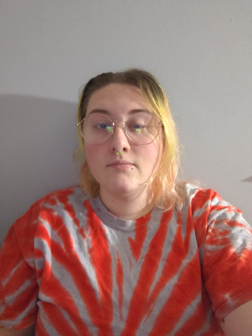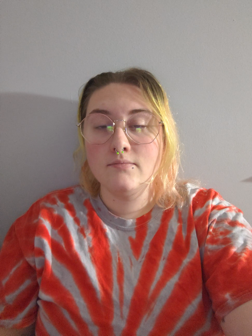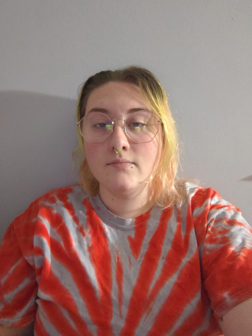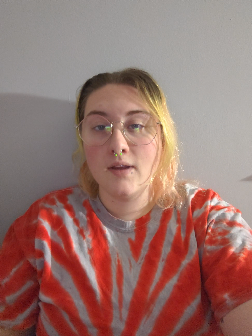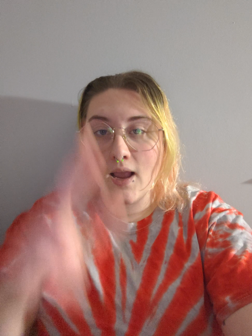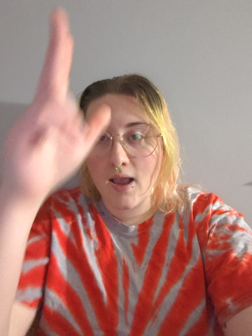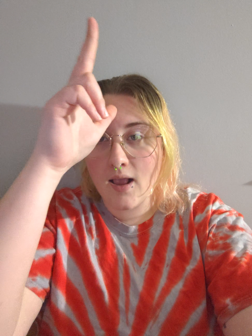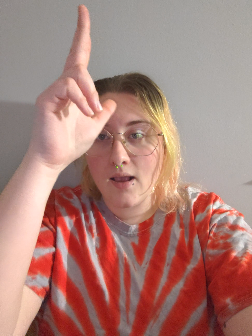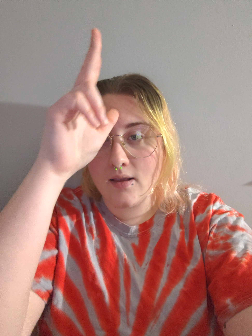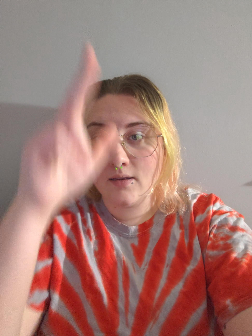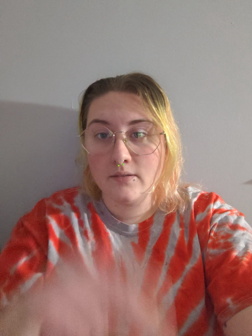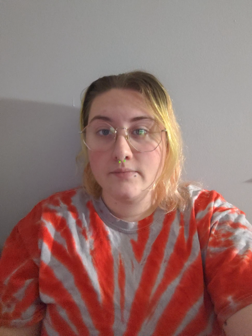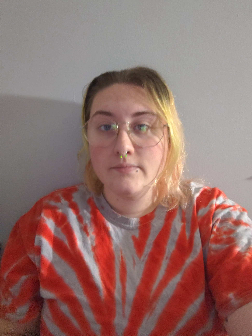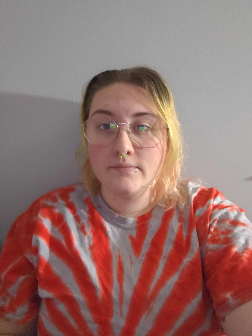hen